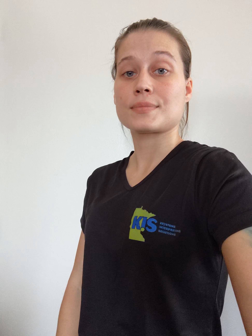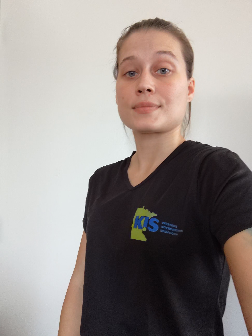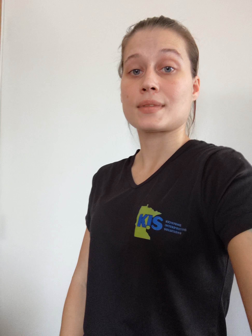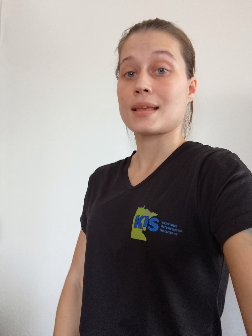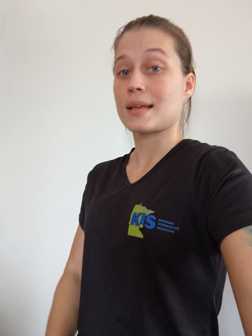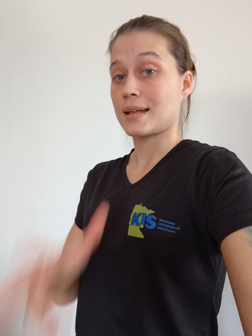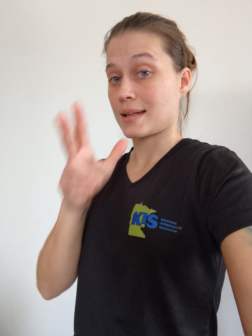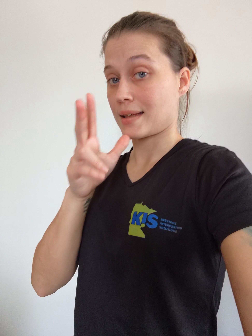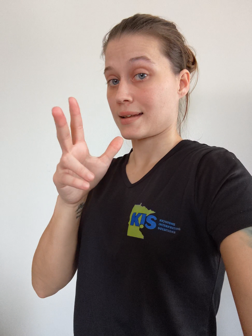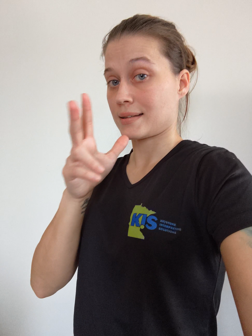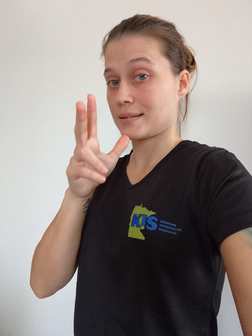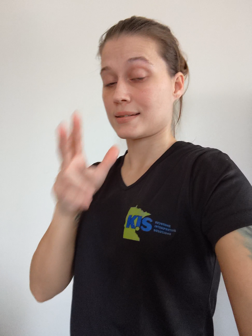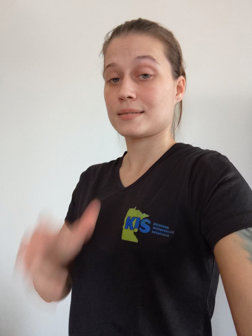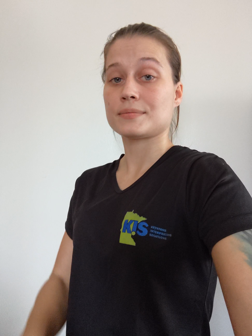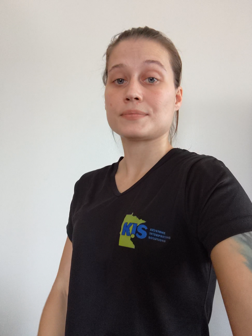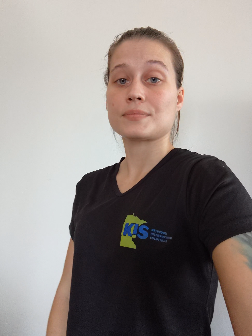hen